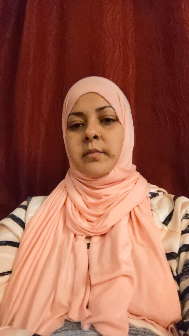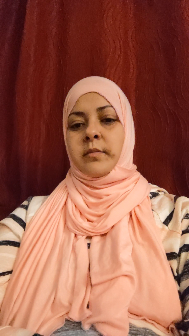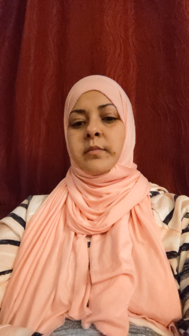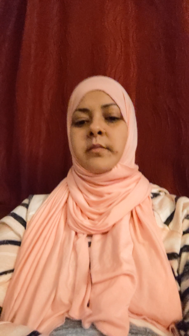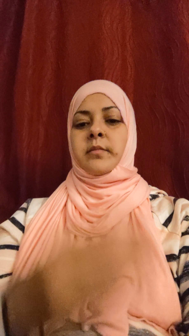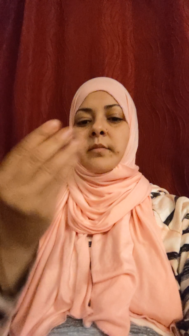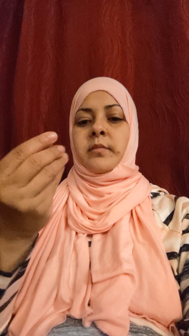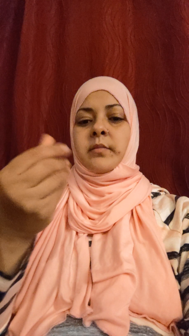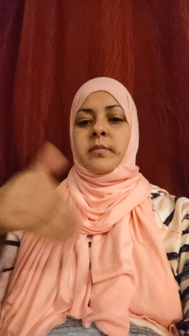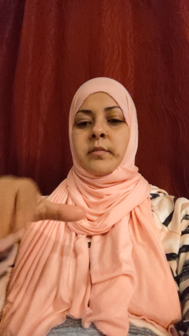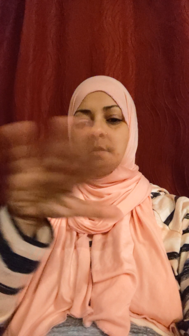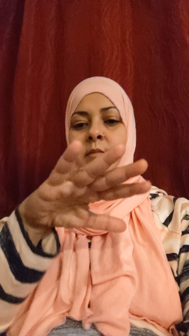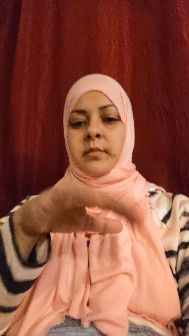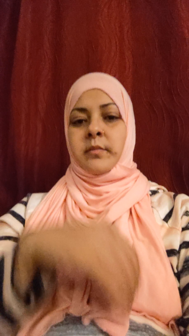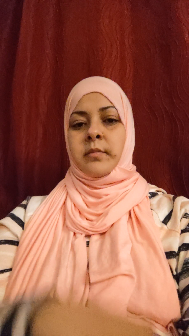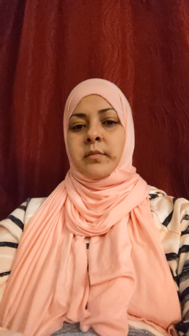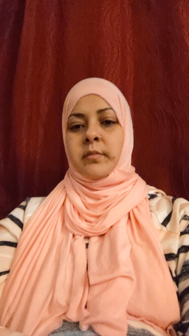garden